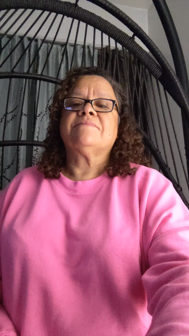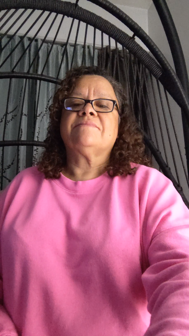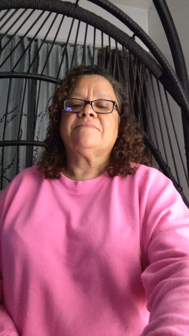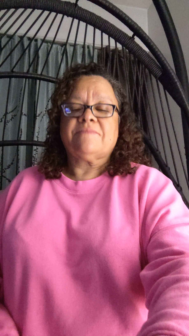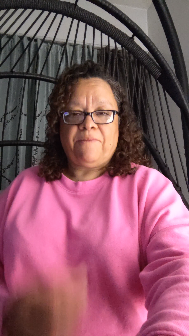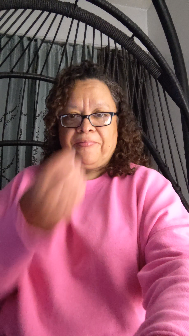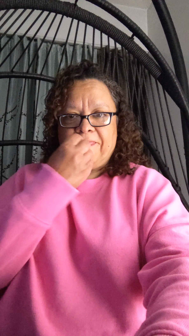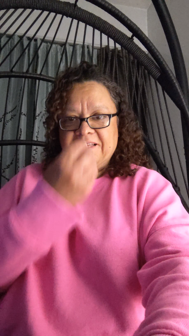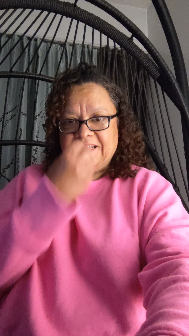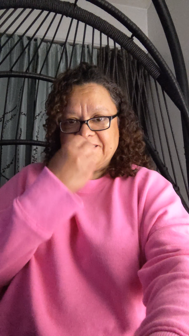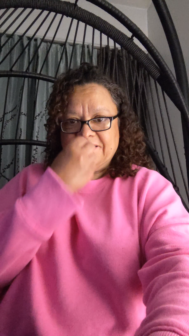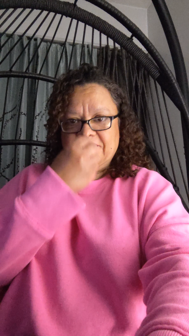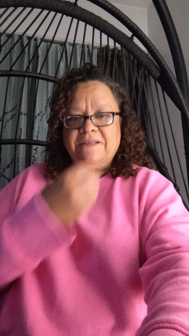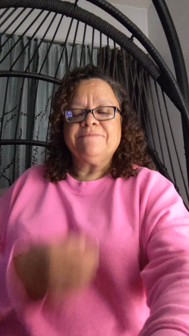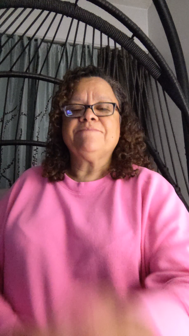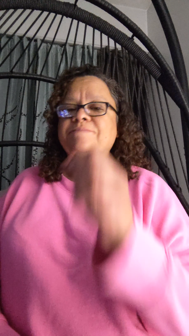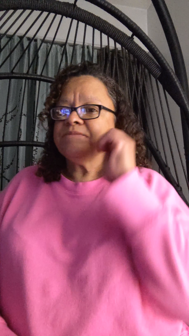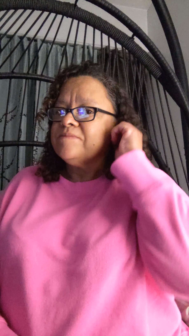eat